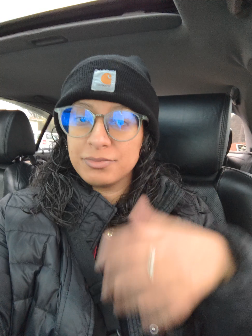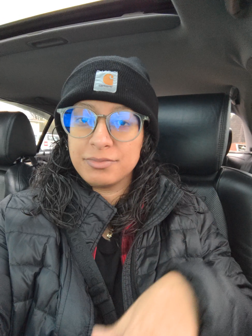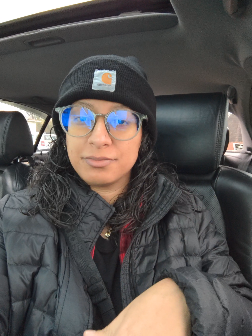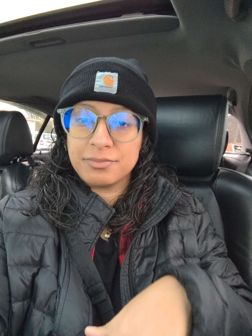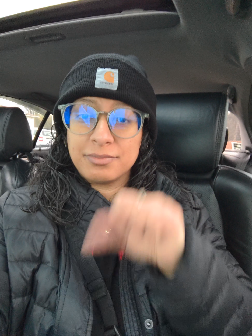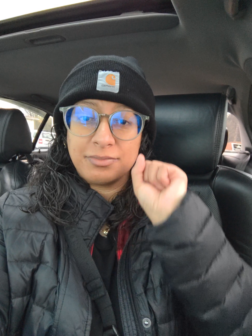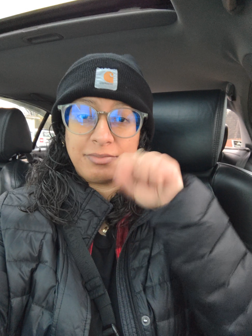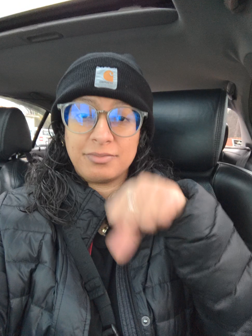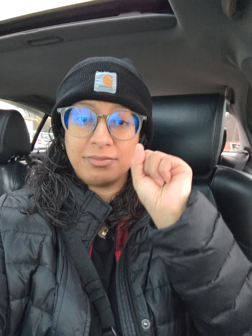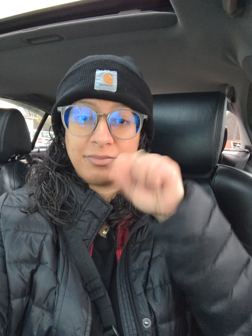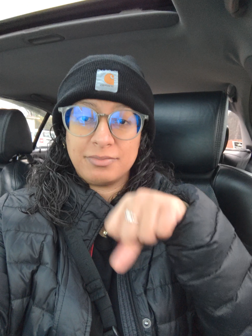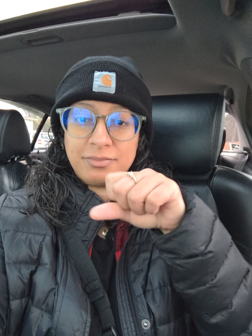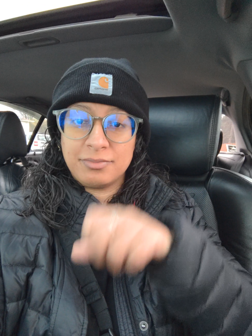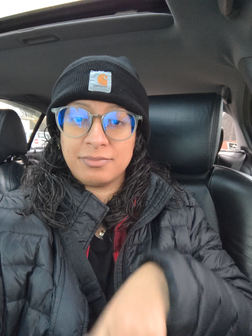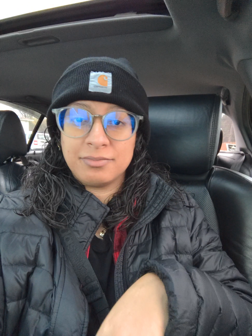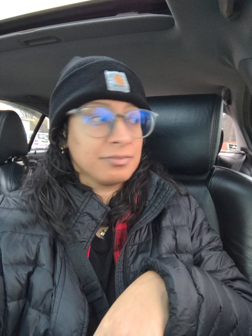yes